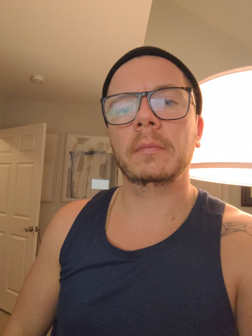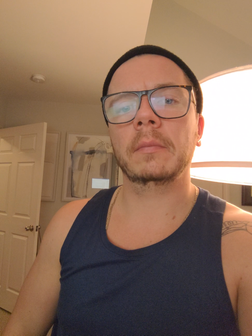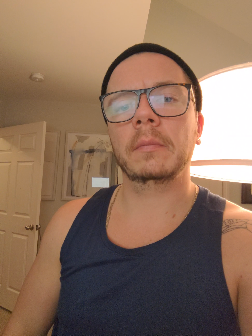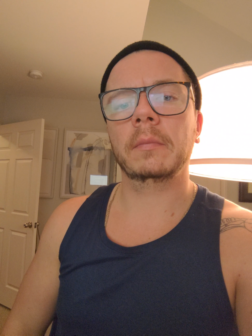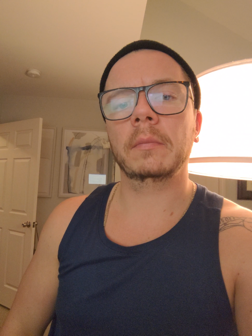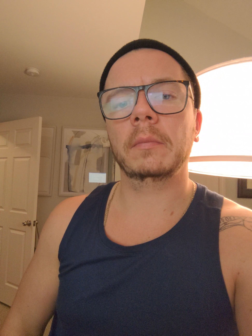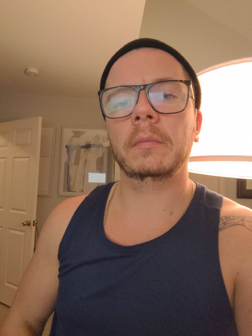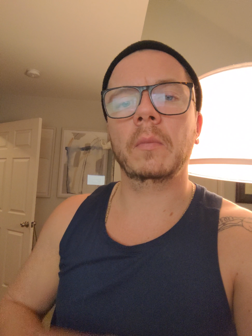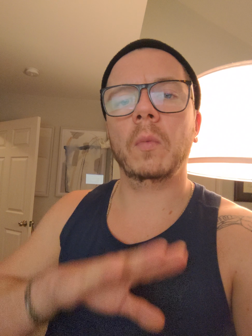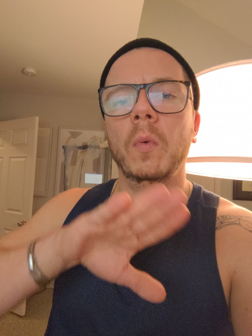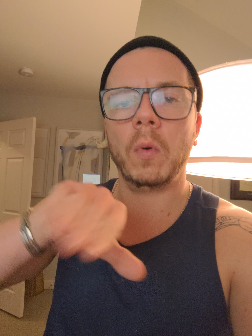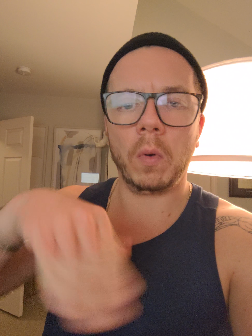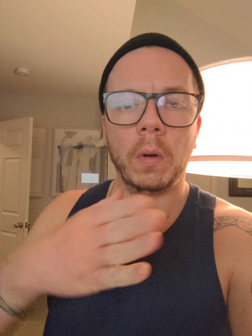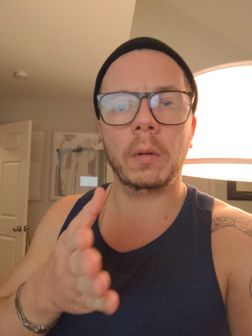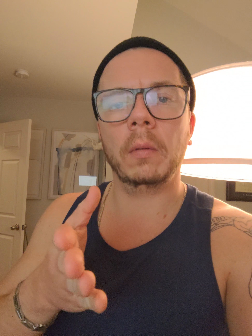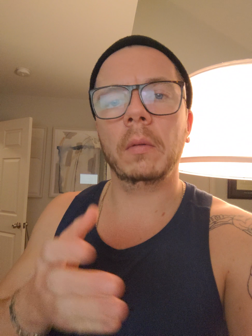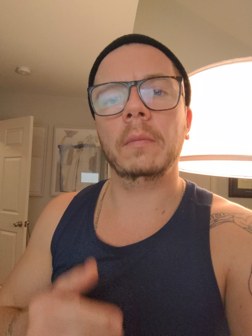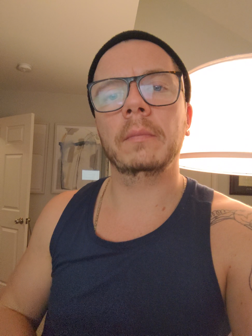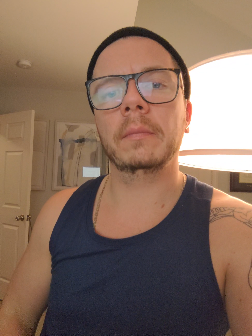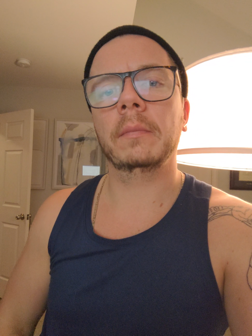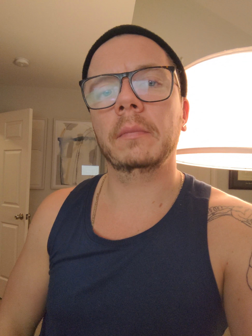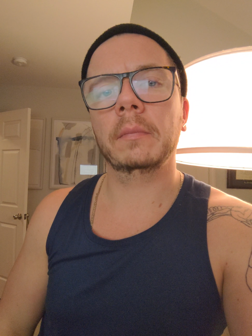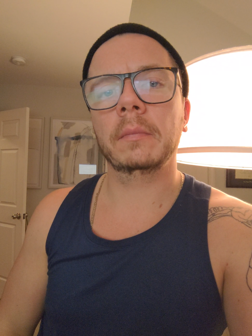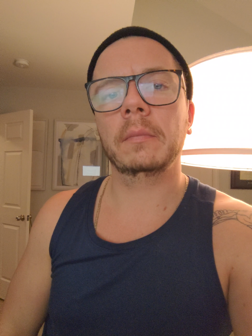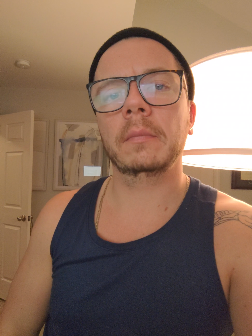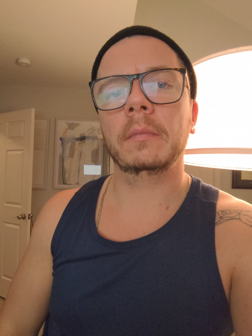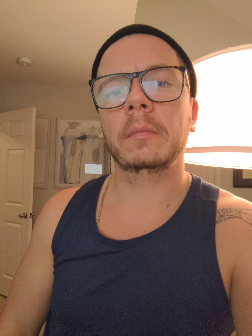all